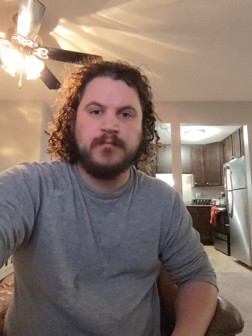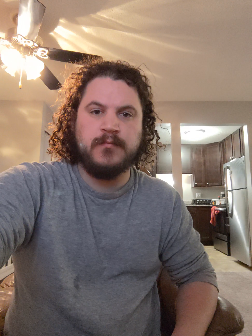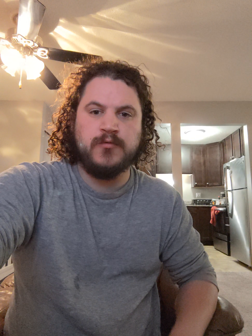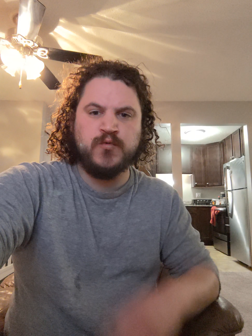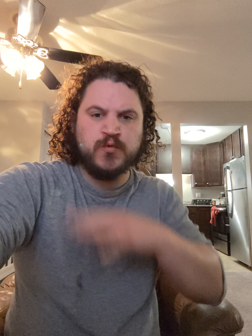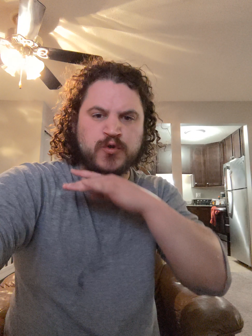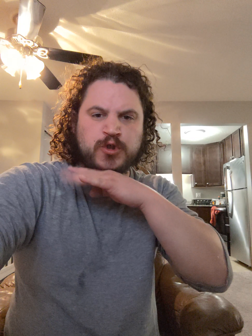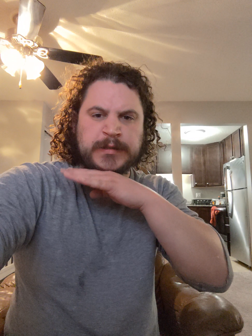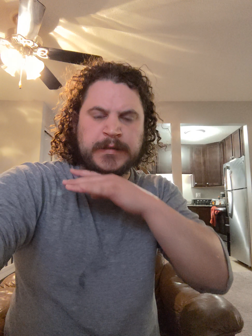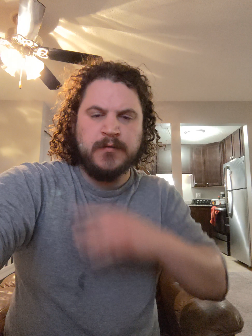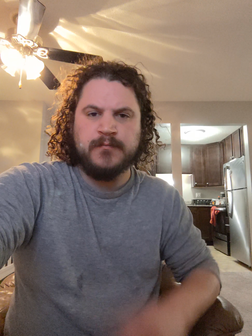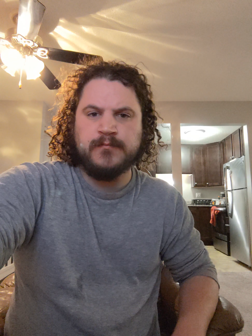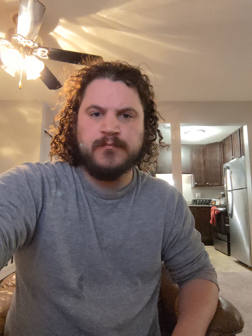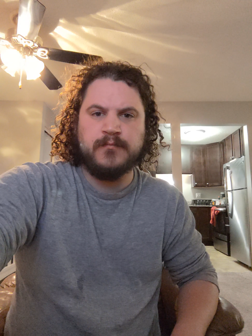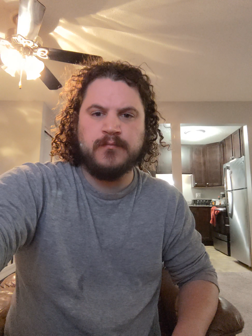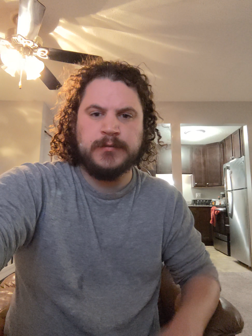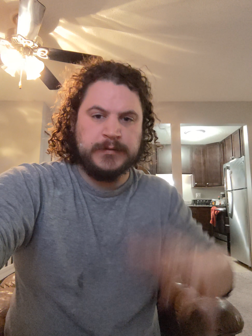dirty